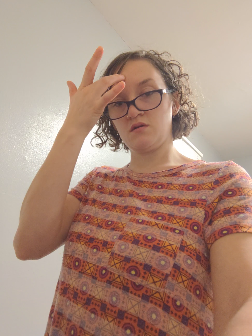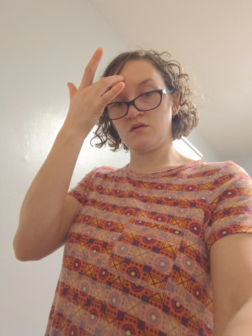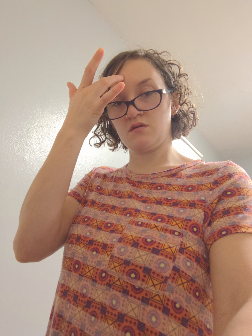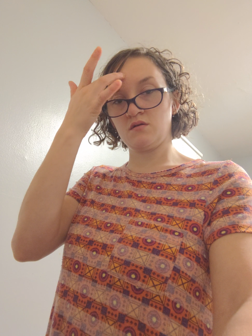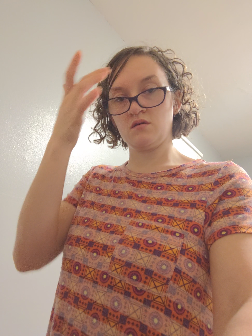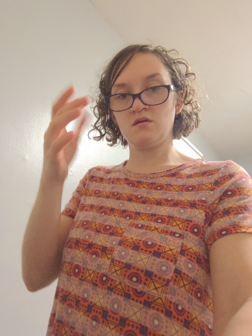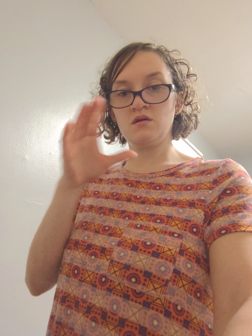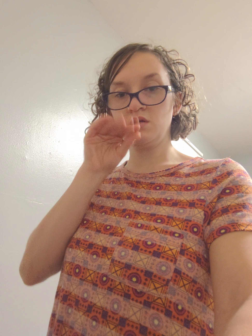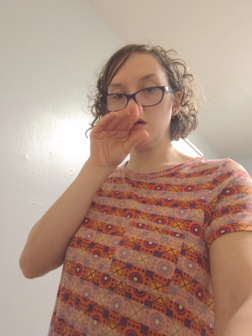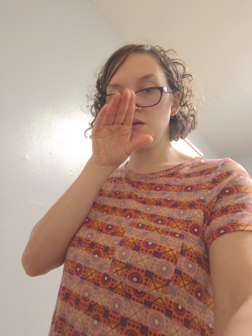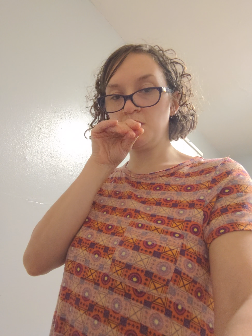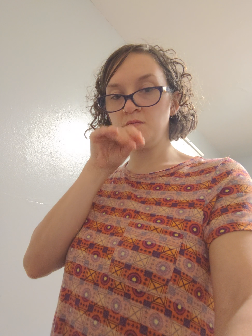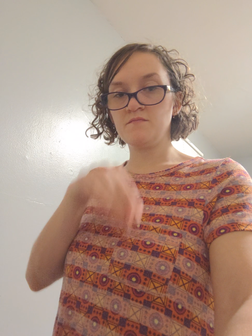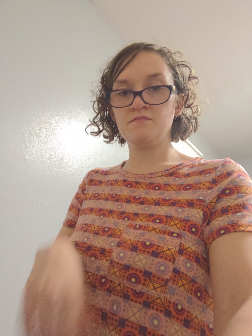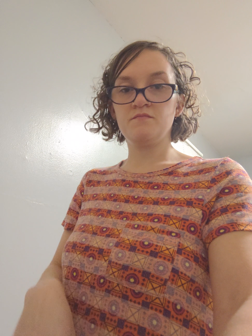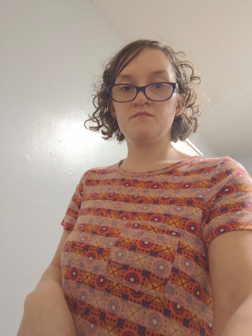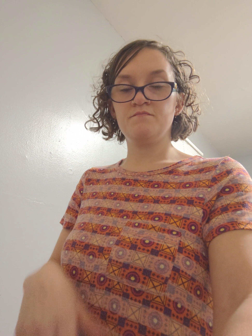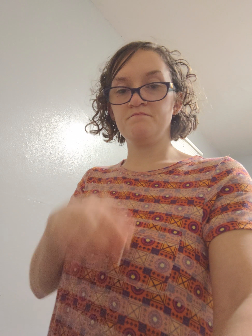goose